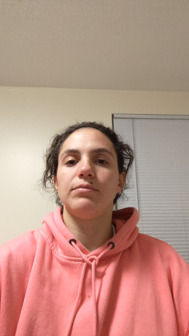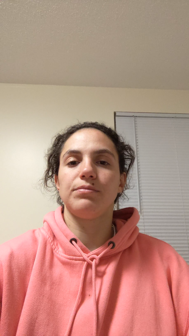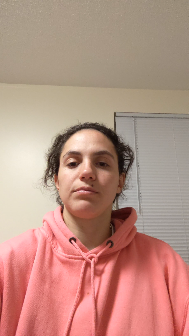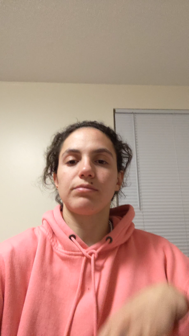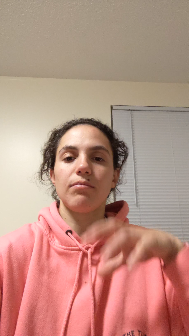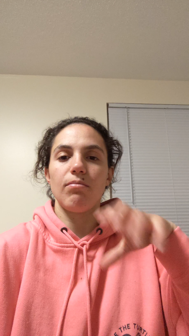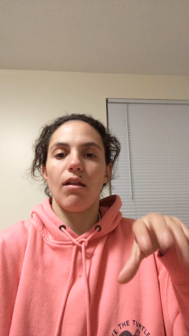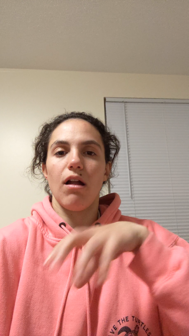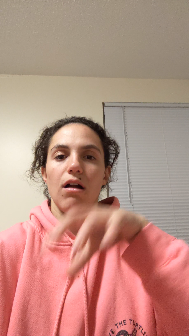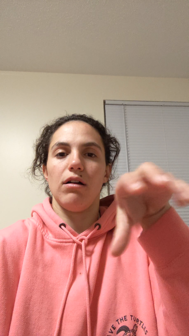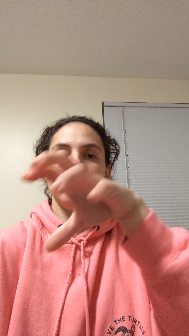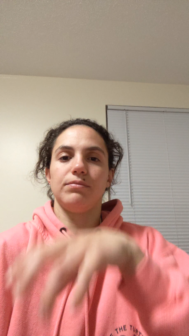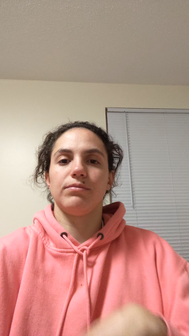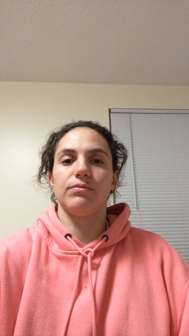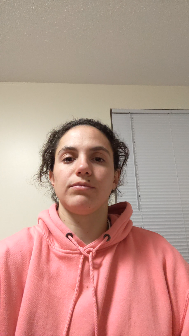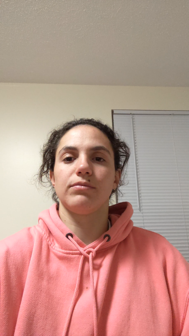block